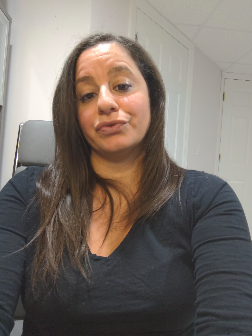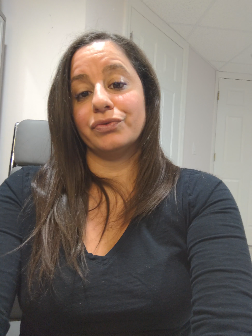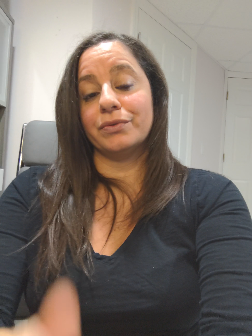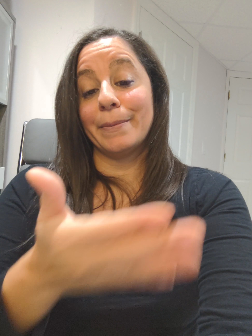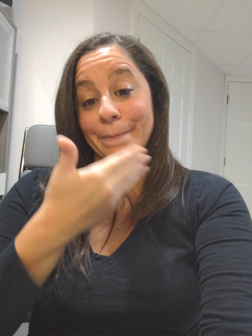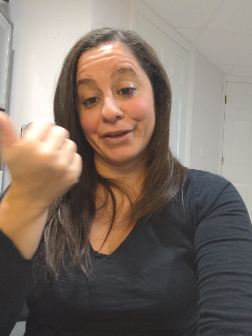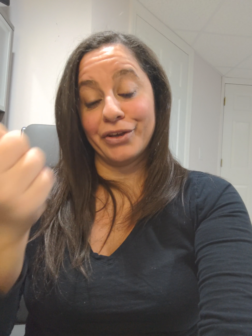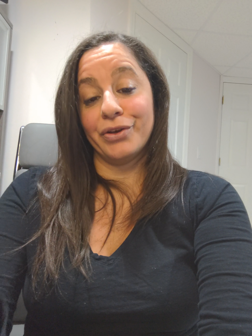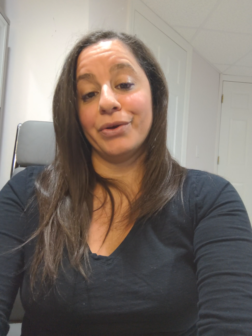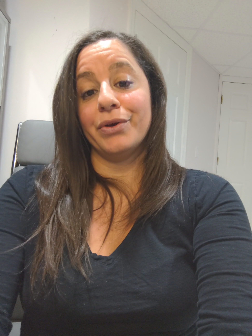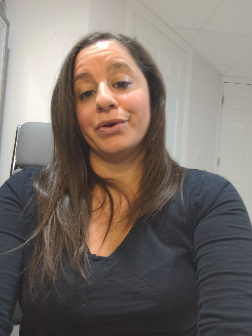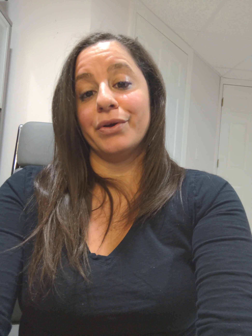better